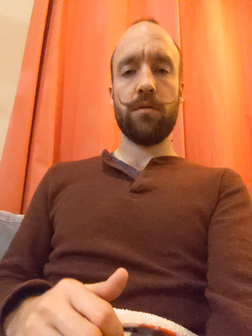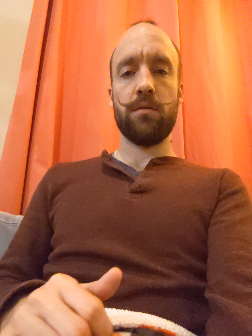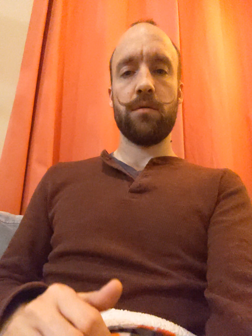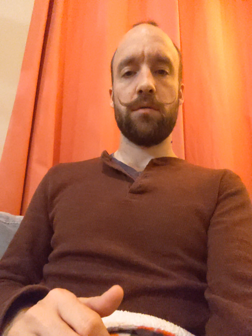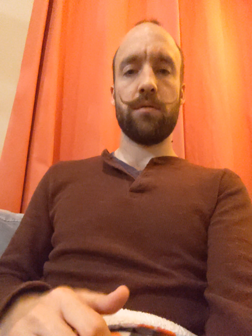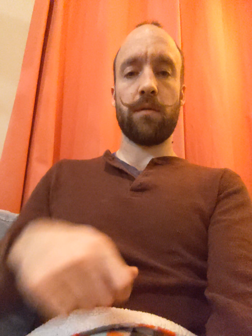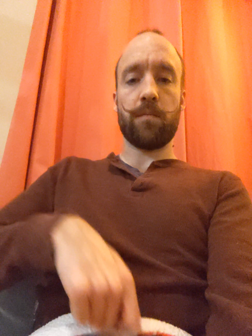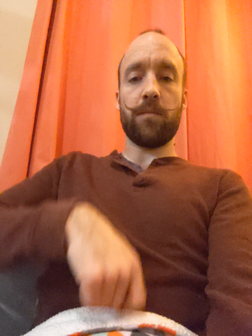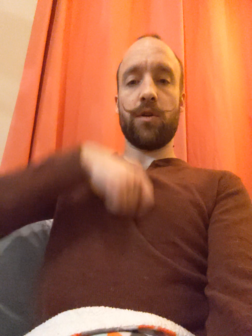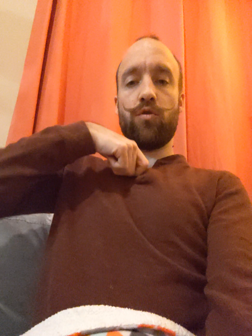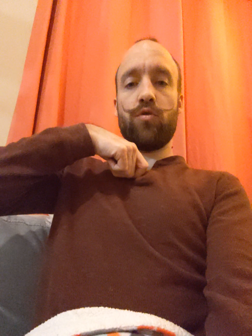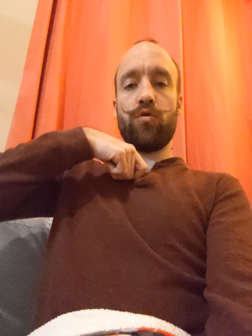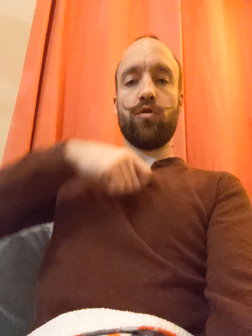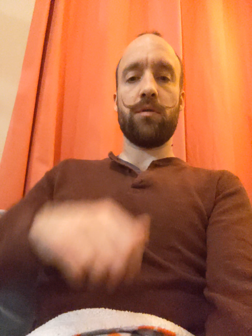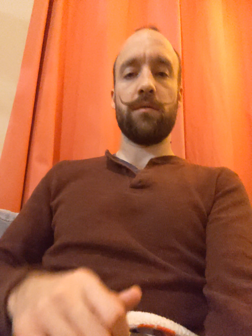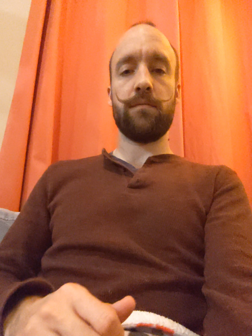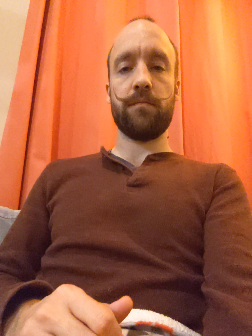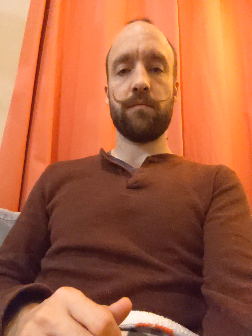zipper